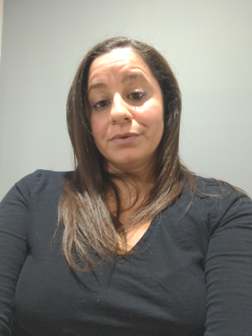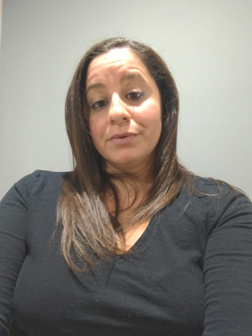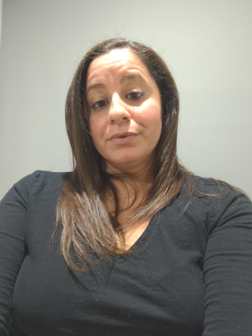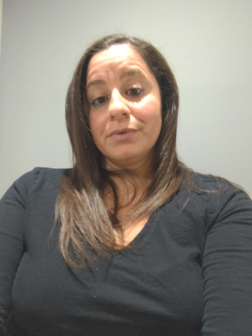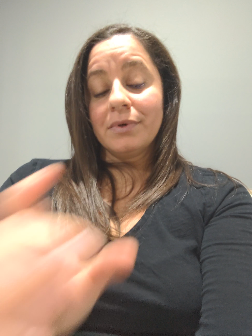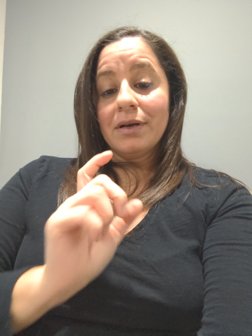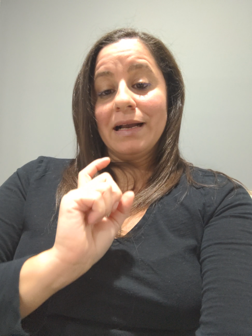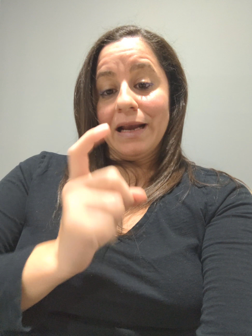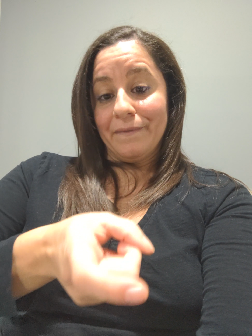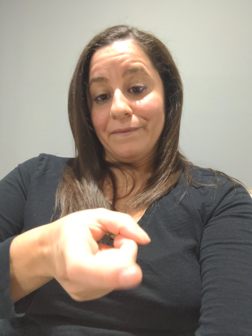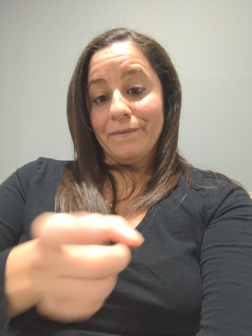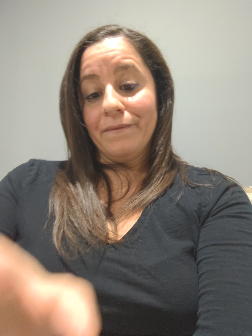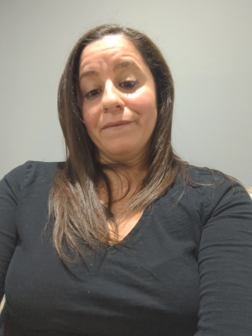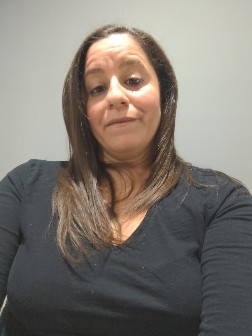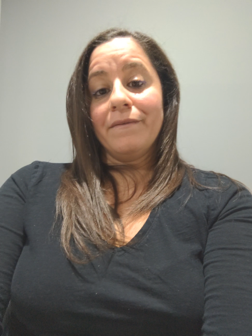gift